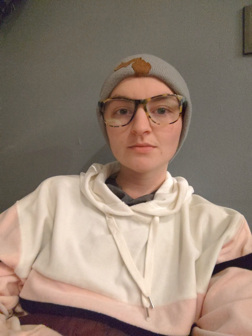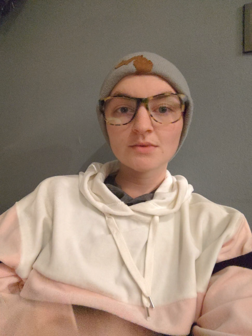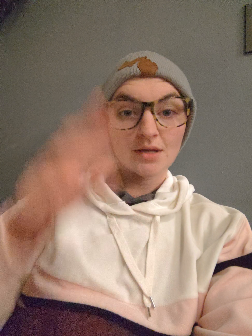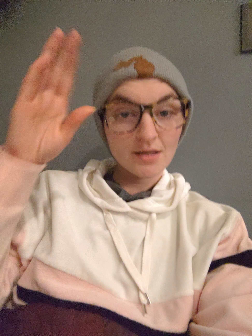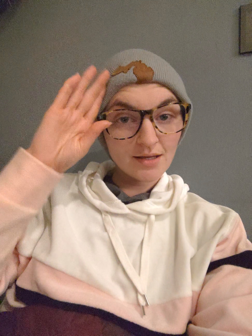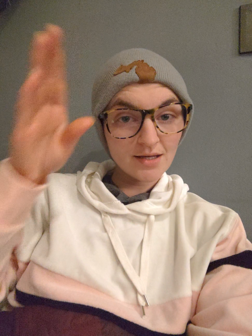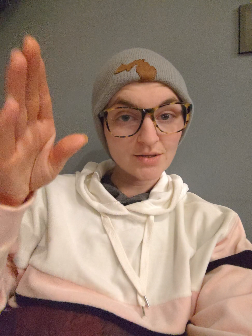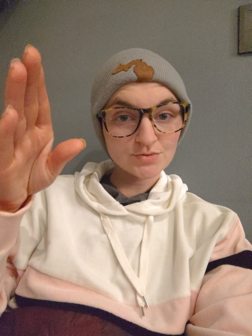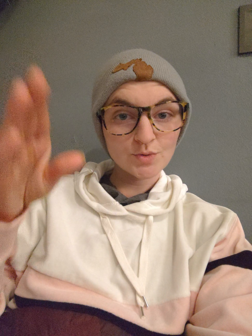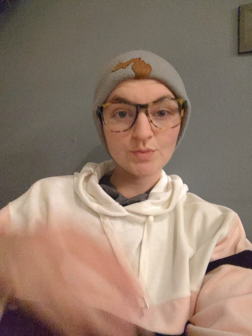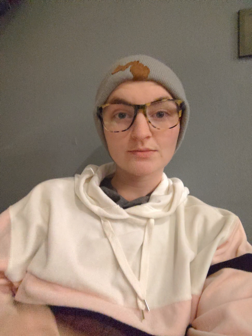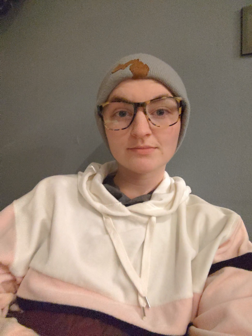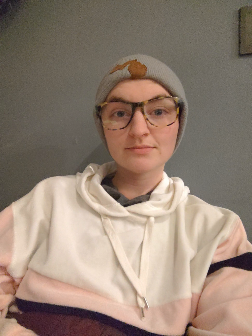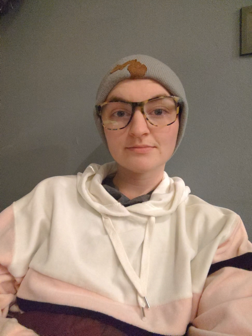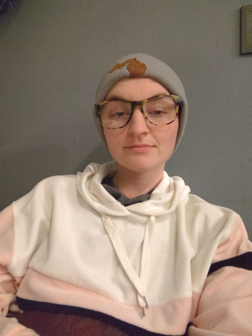hello